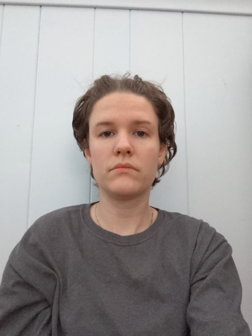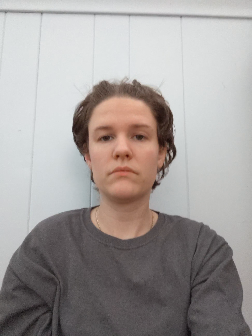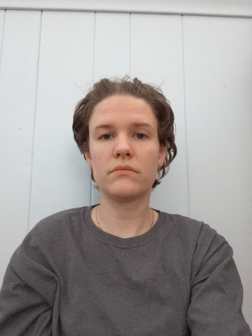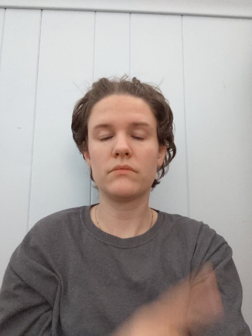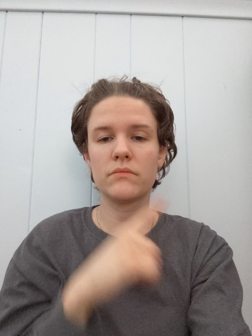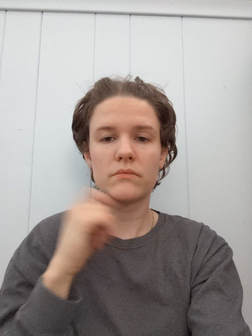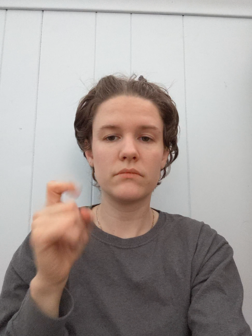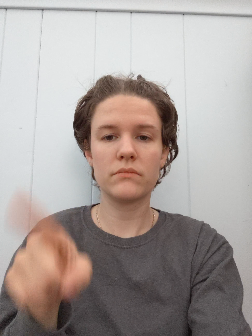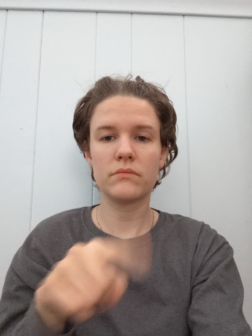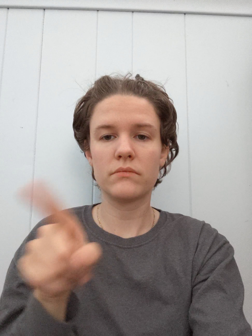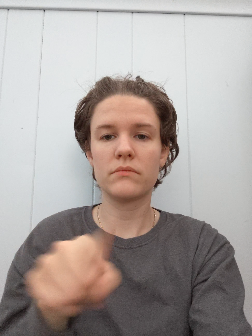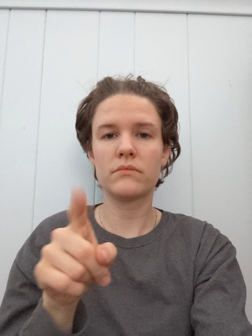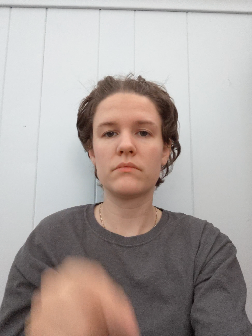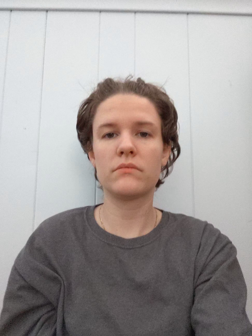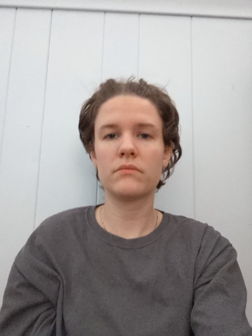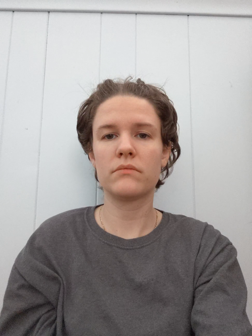dryer